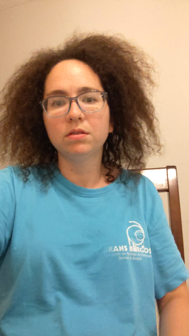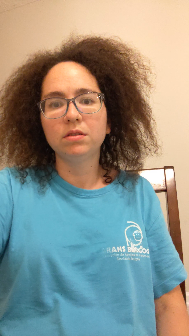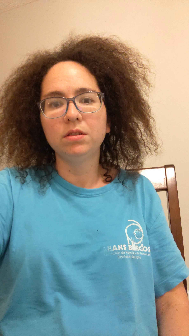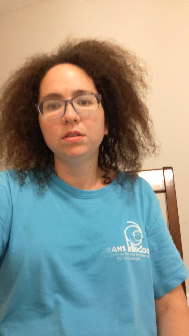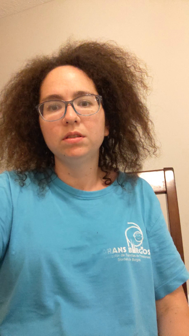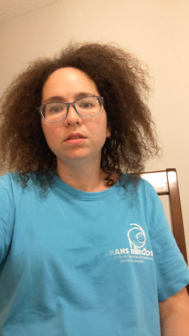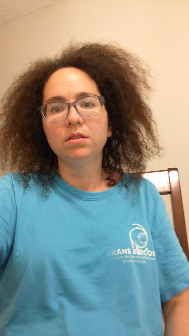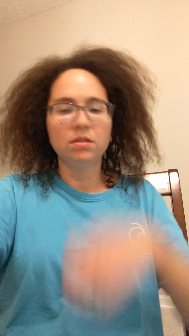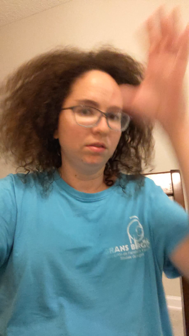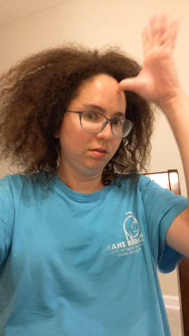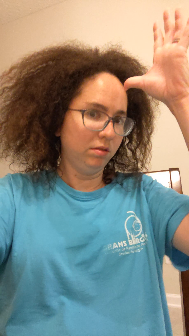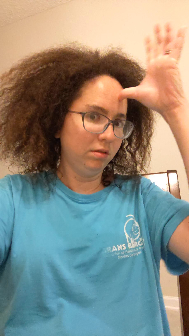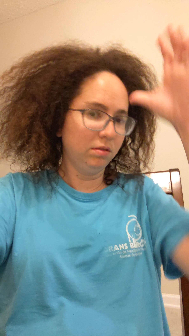daddy